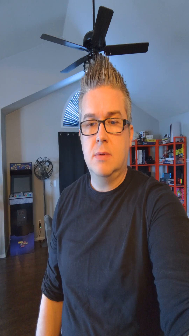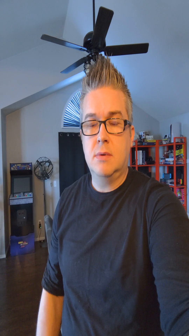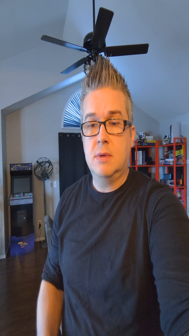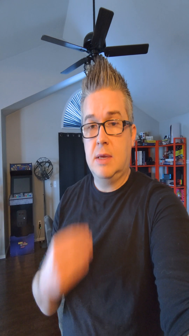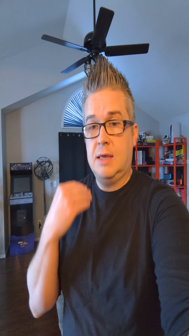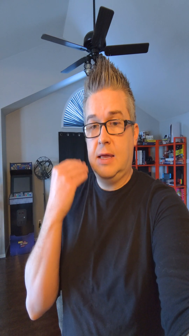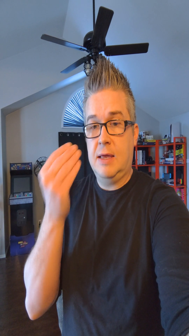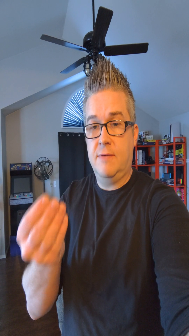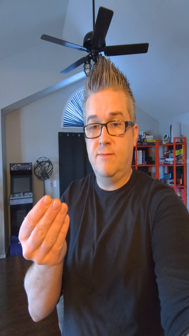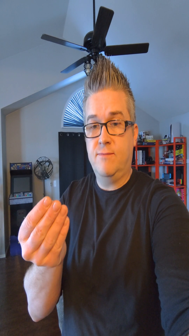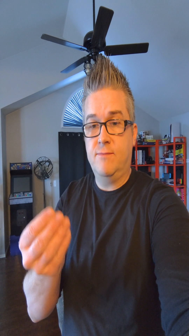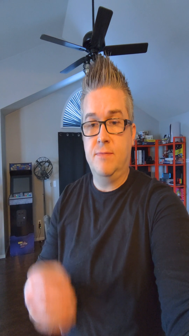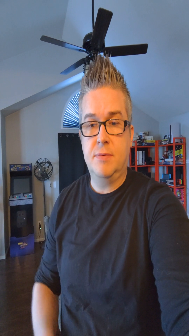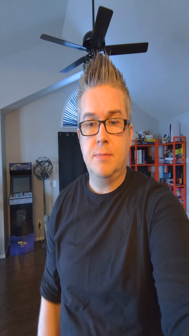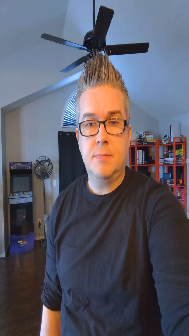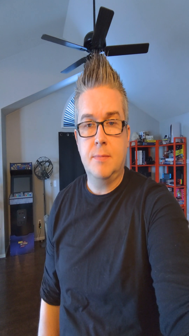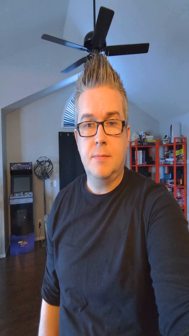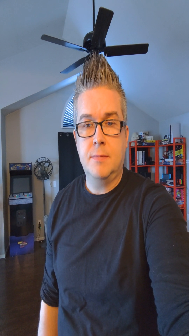give